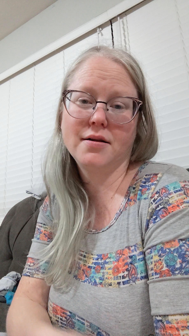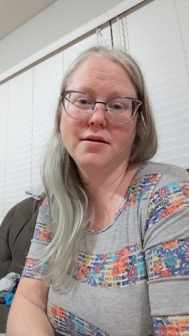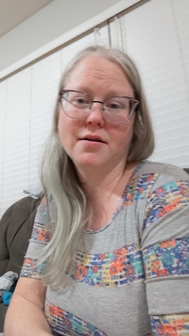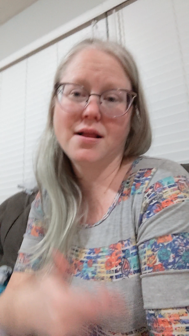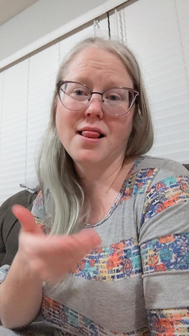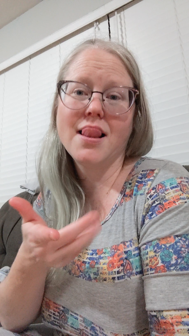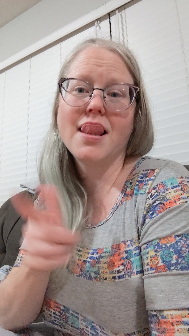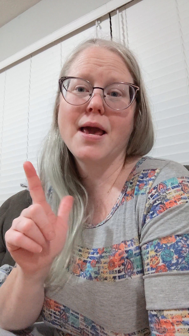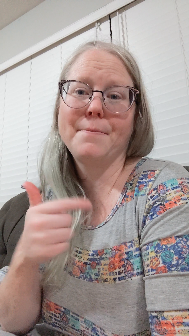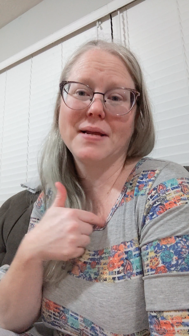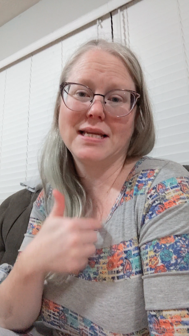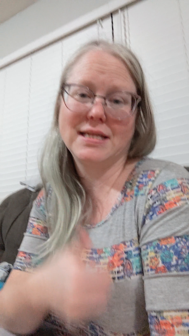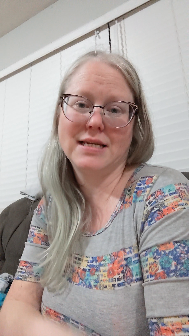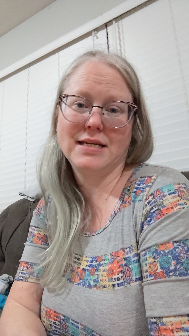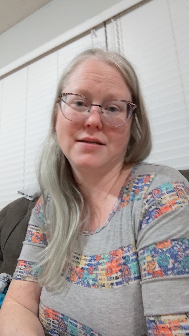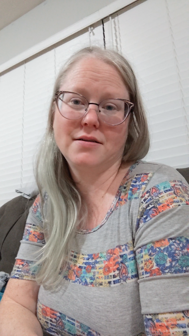let me